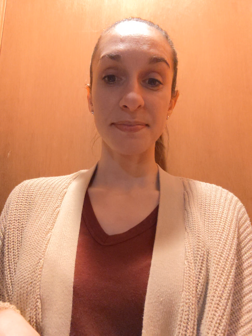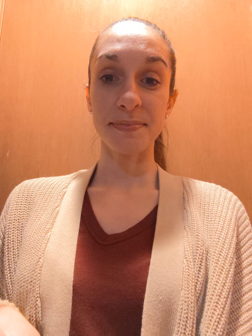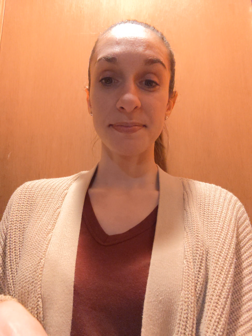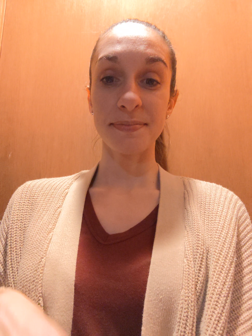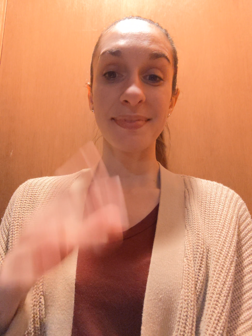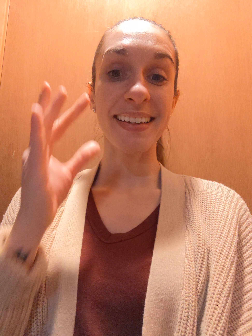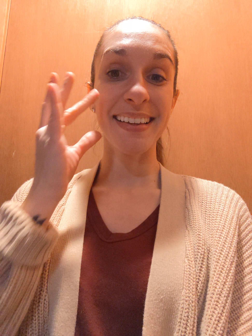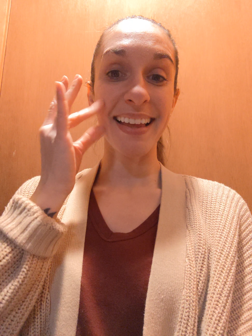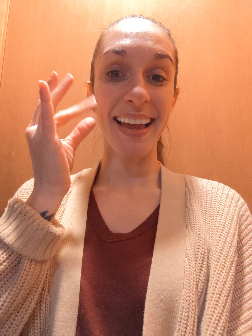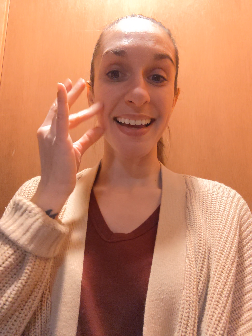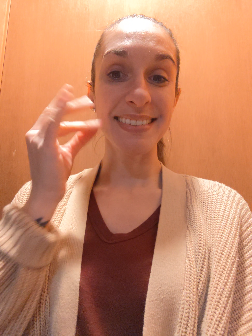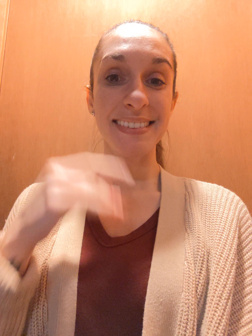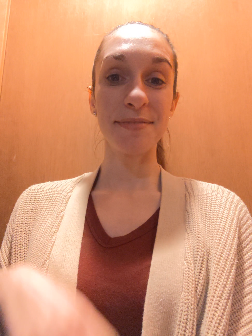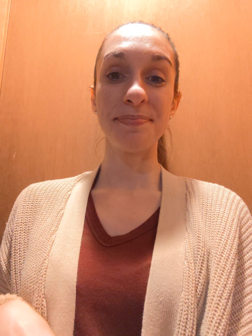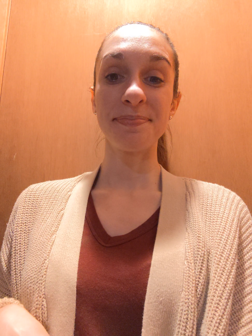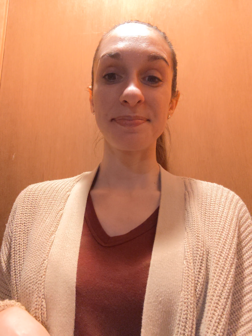cat